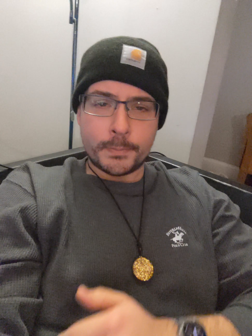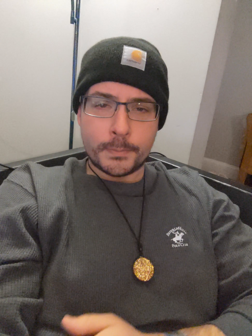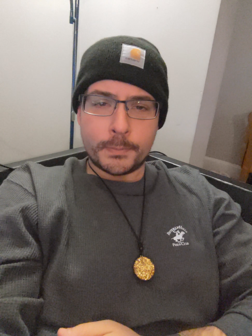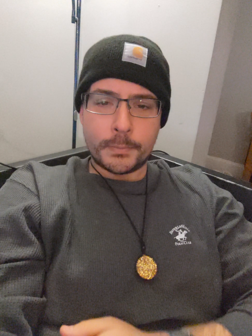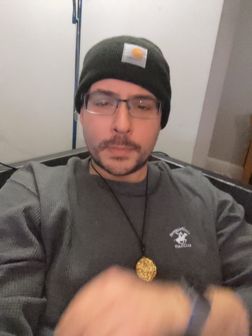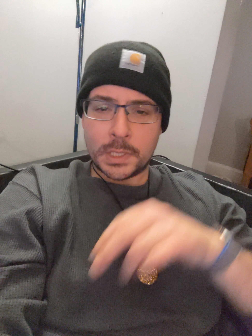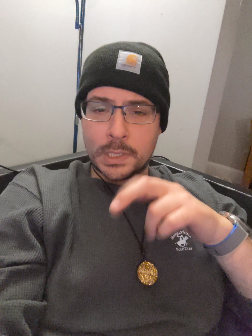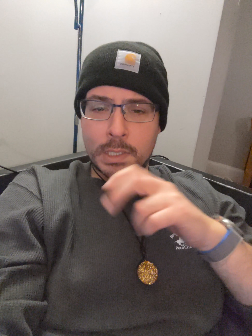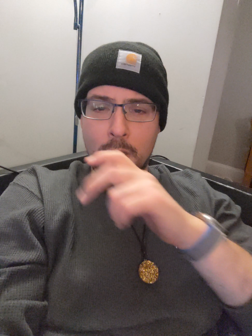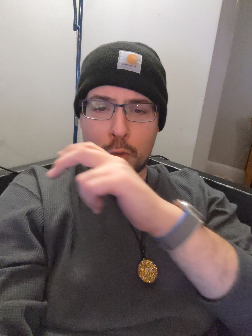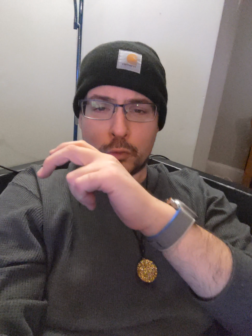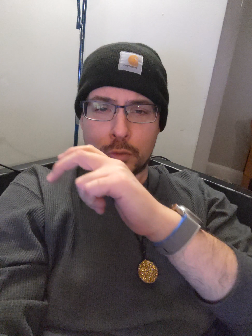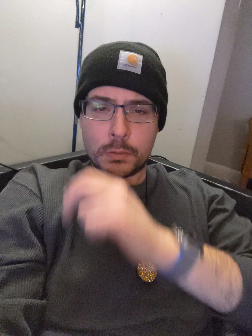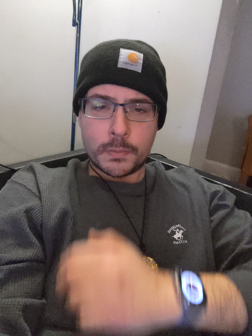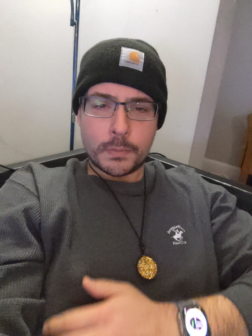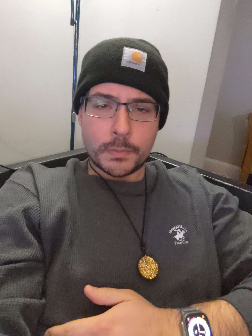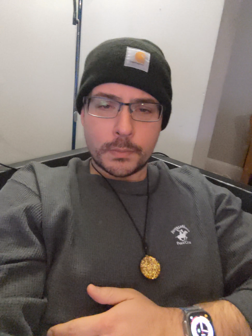stairs